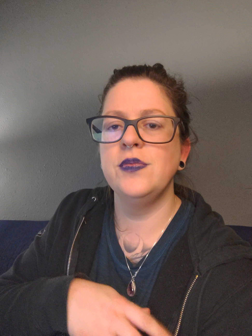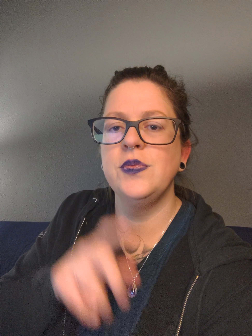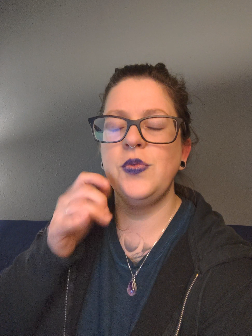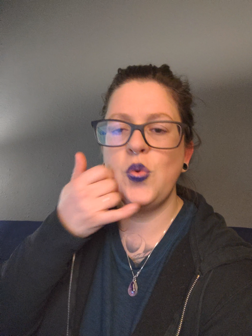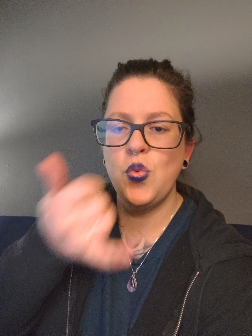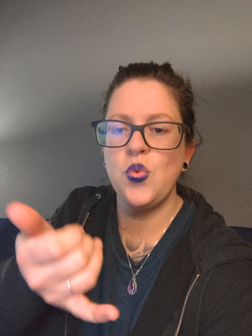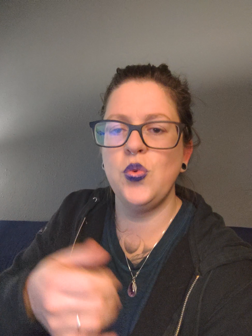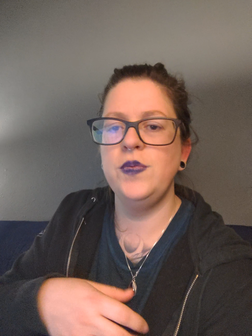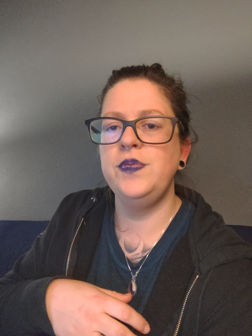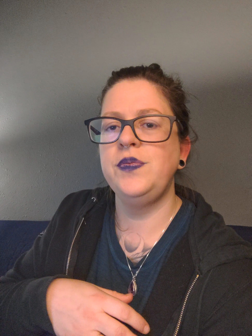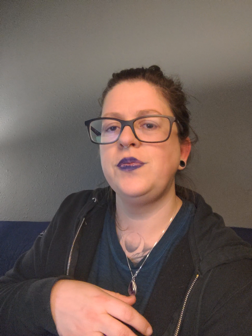call on the phone